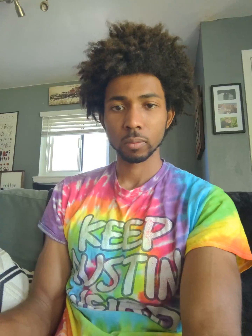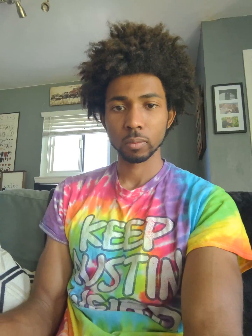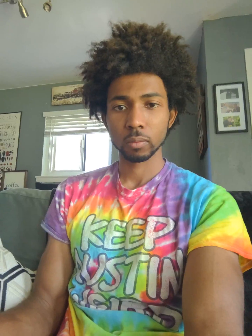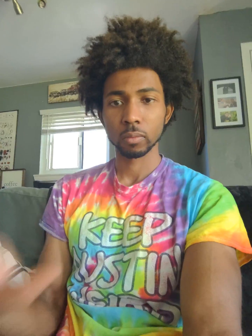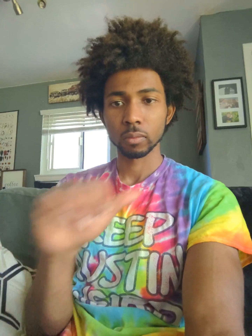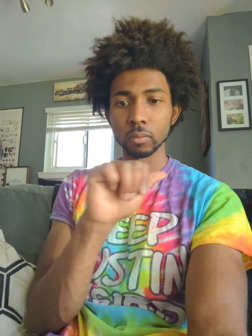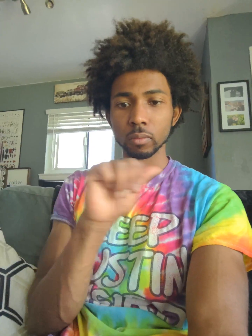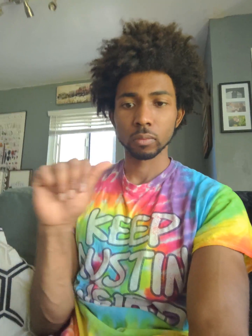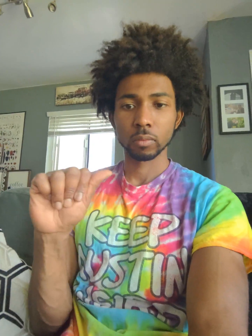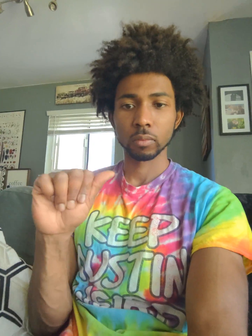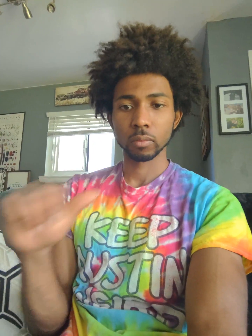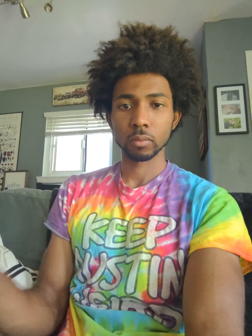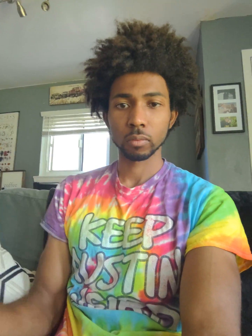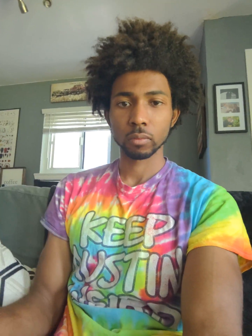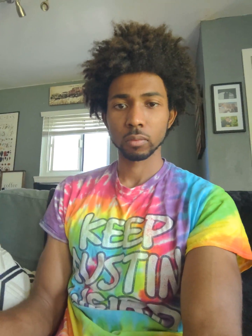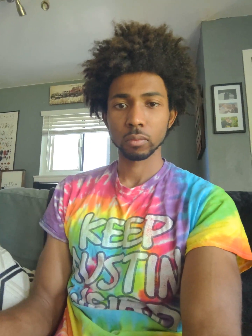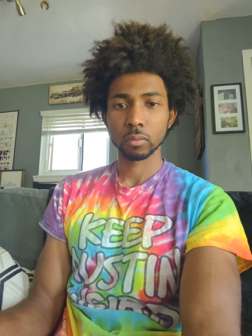a